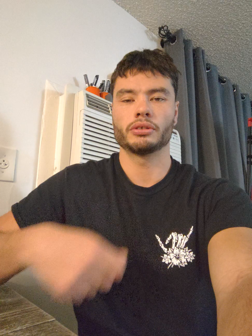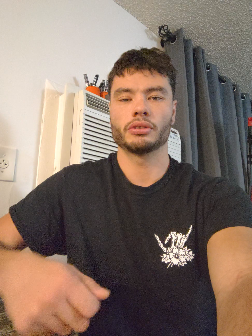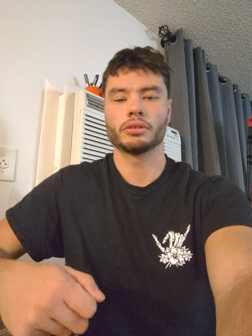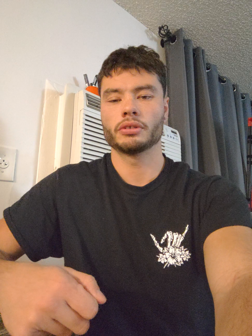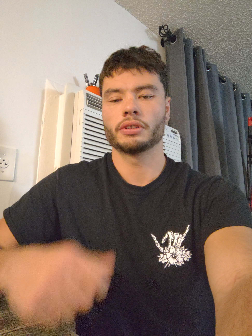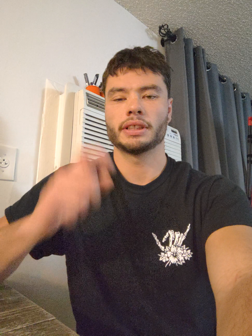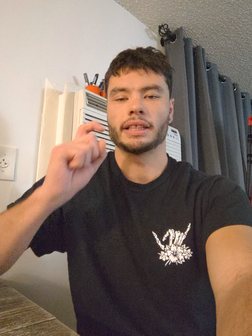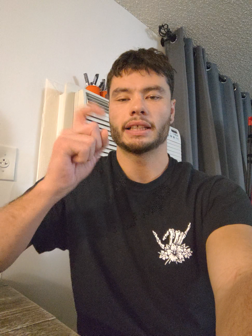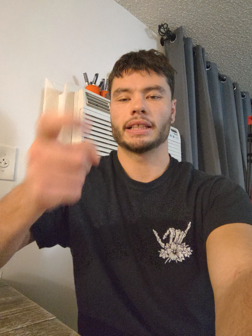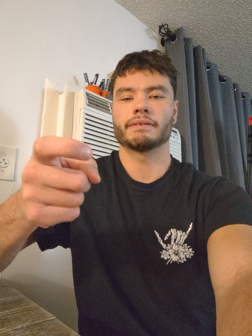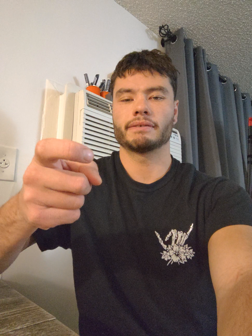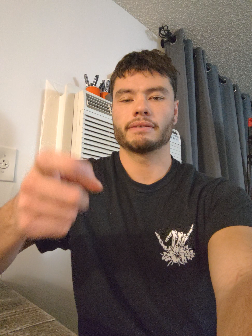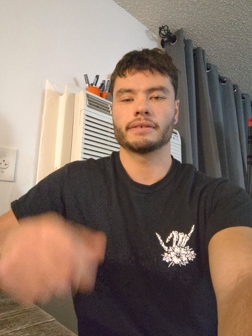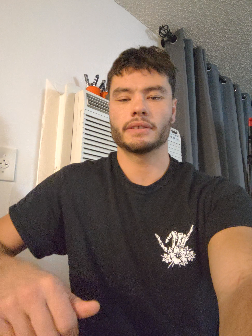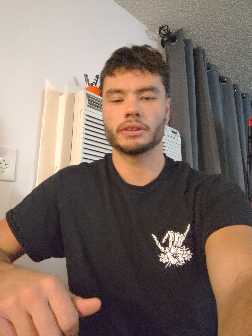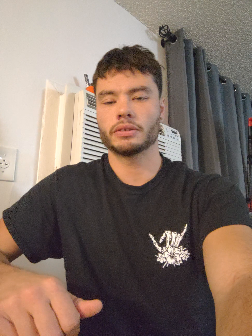gift